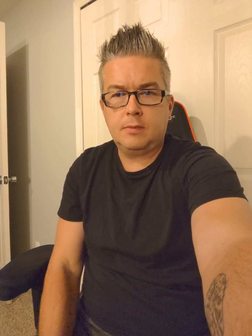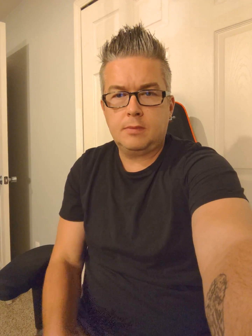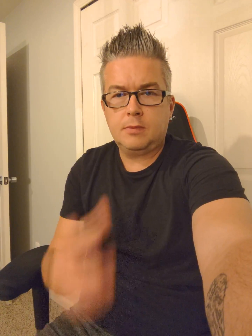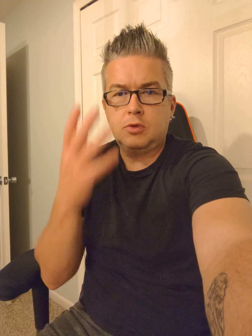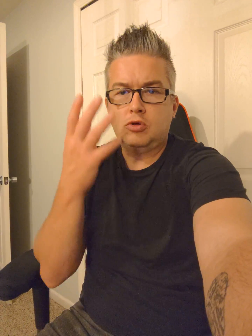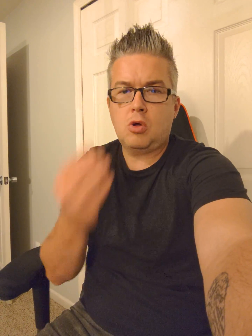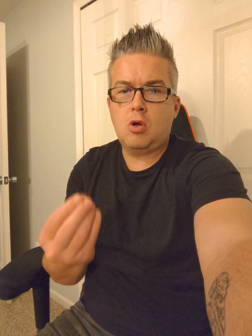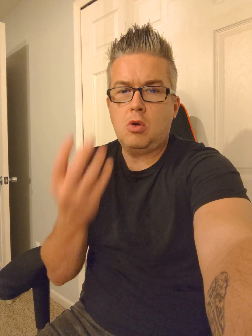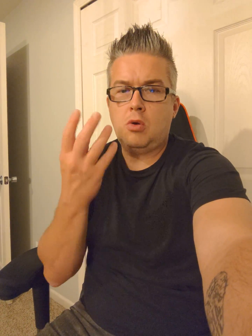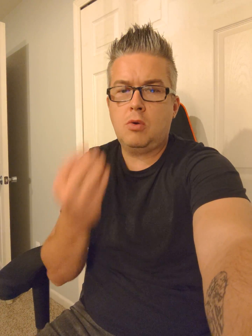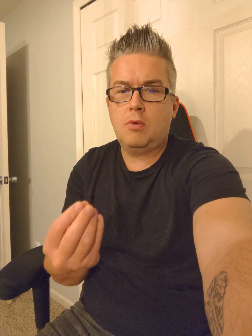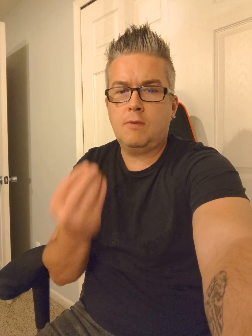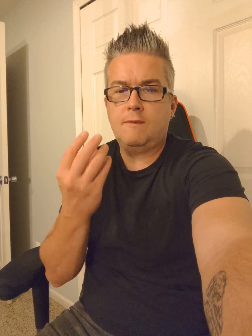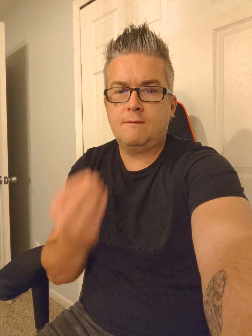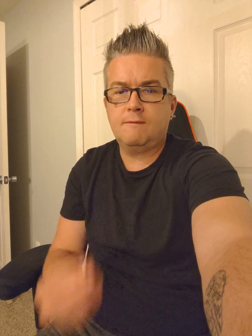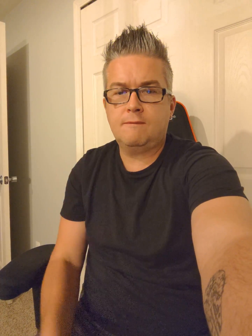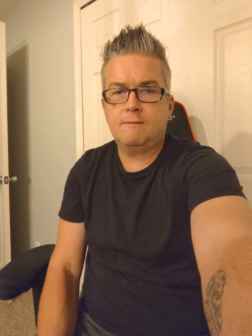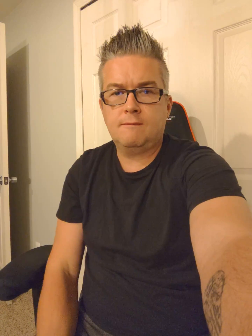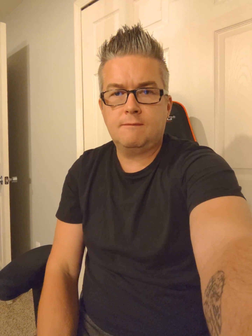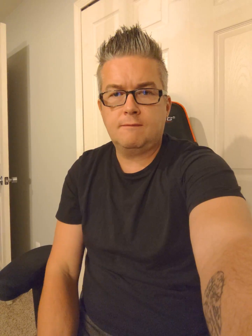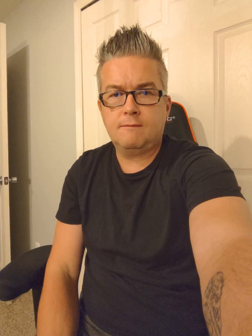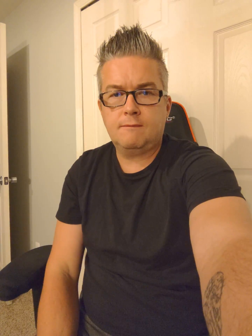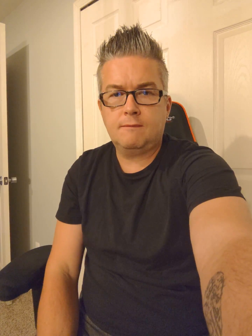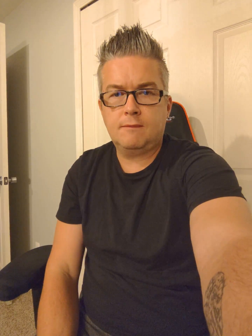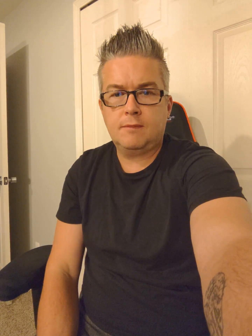gentle